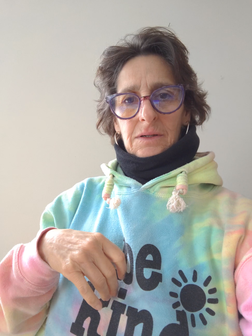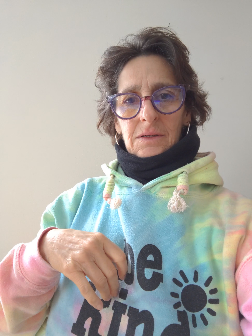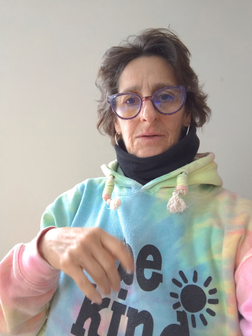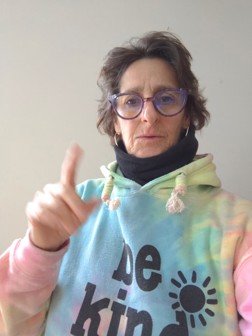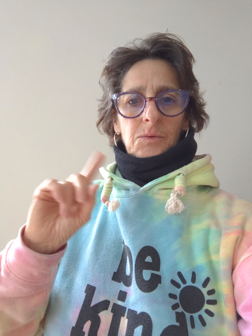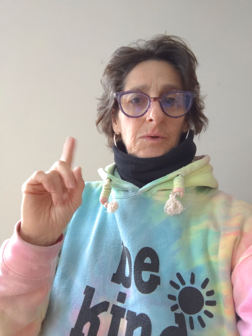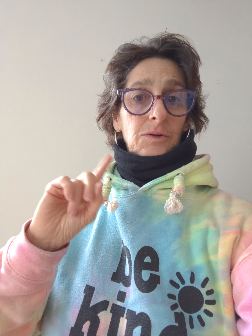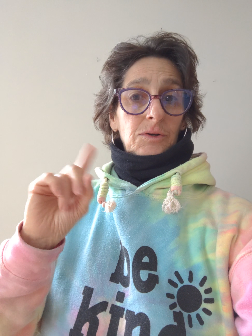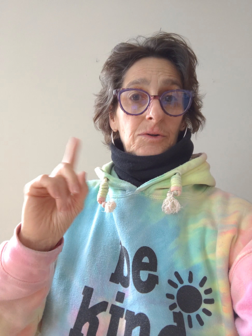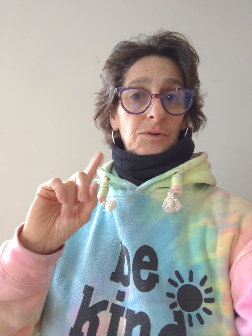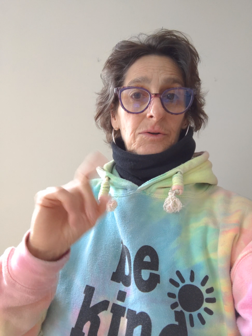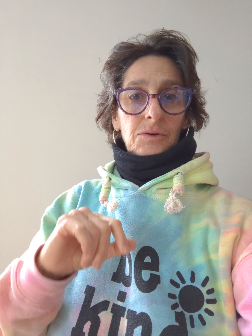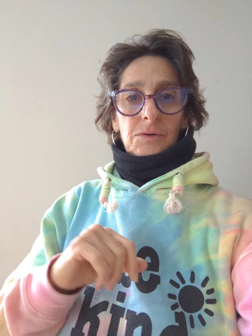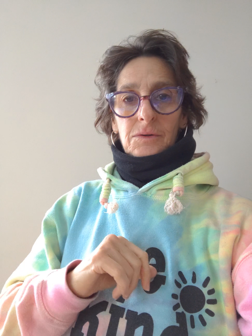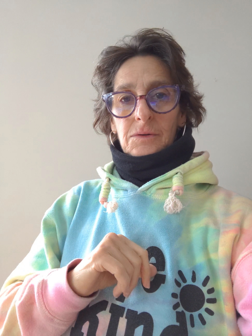where